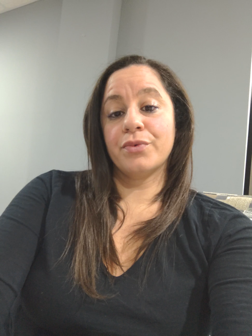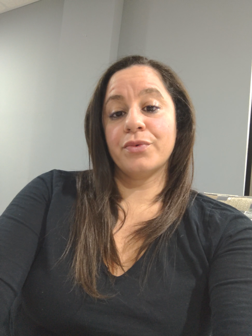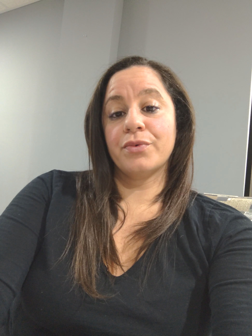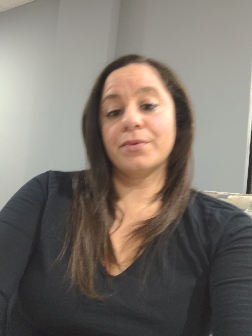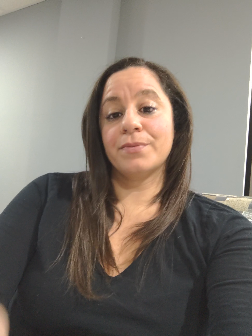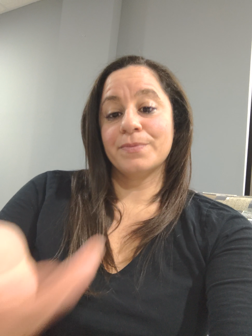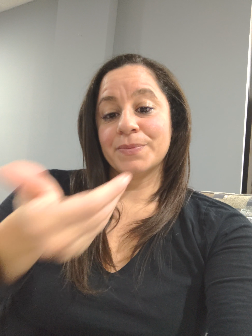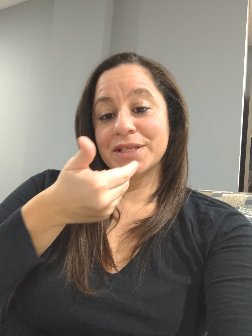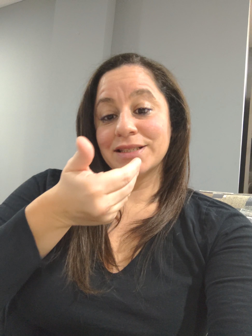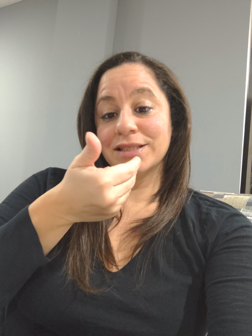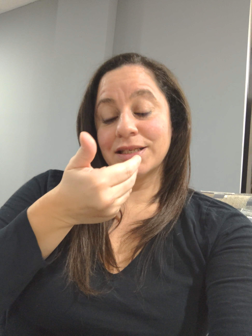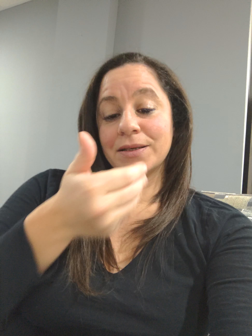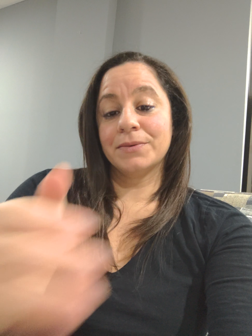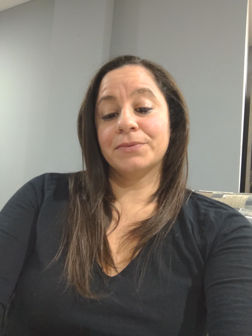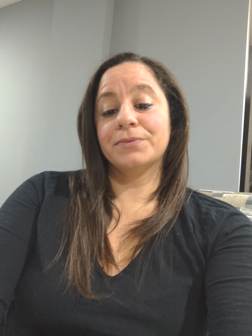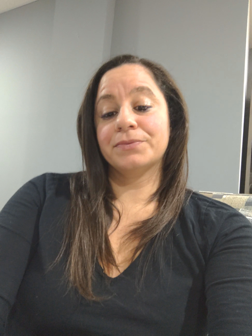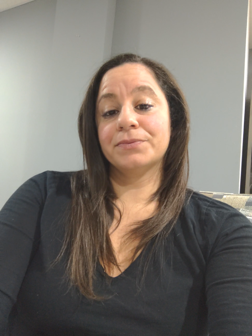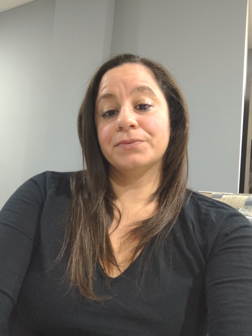pizza